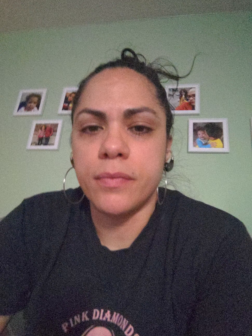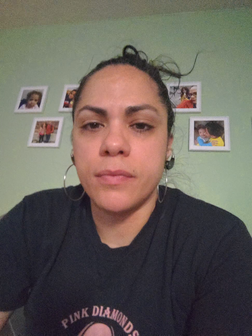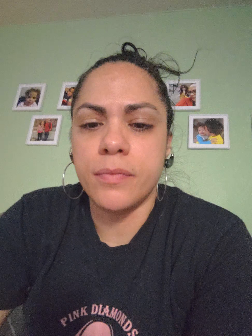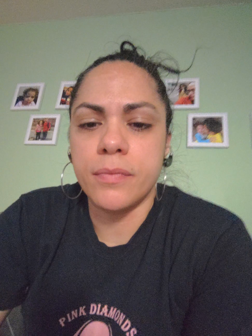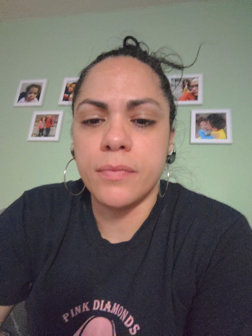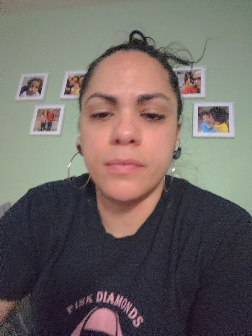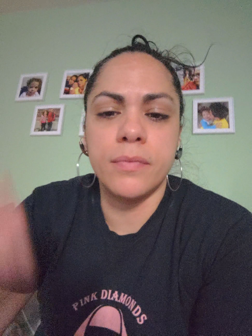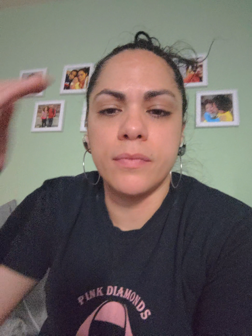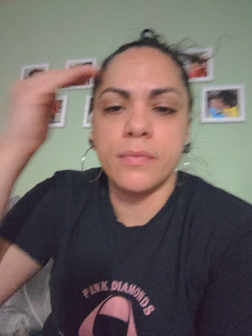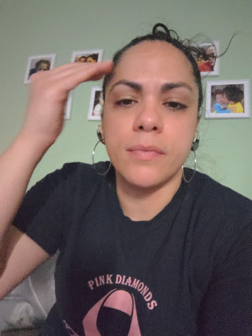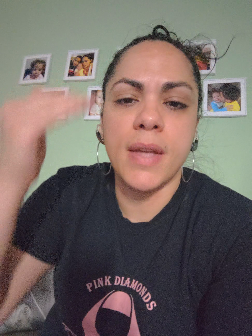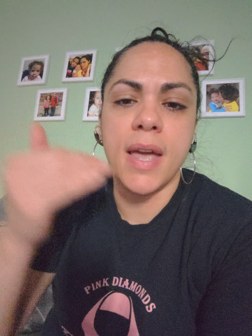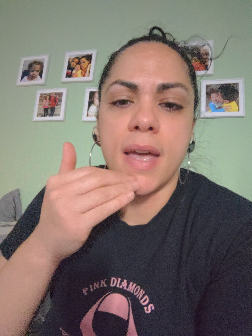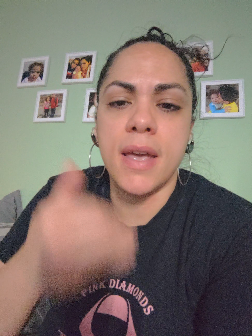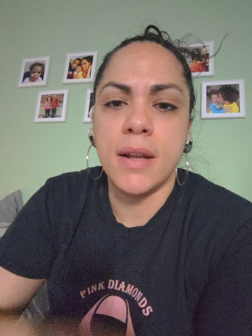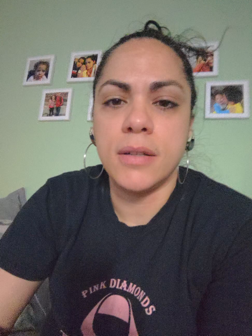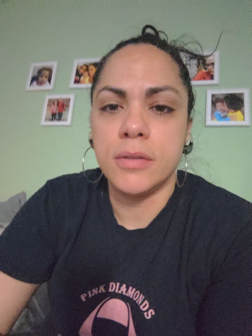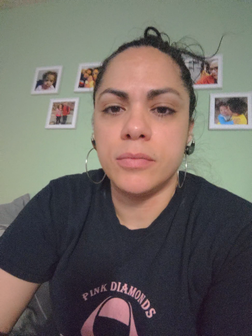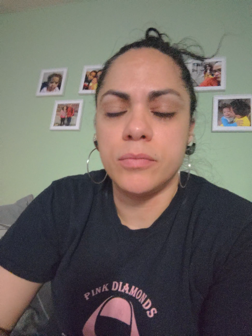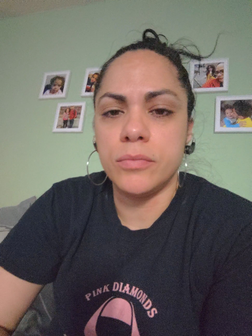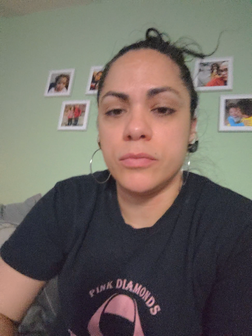head